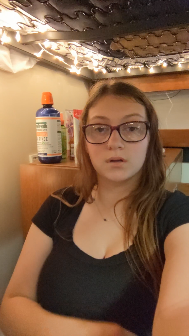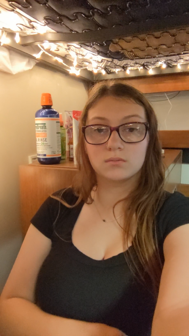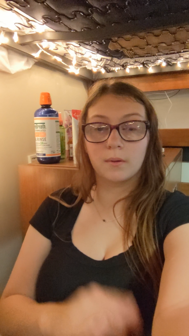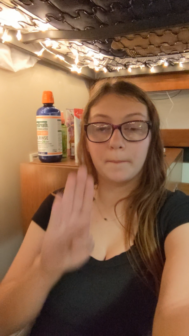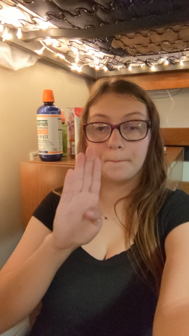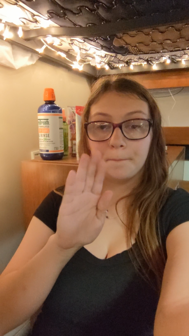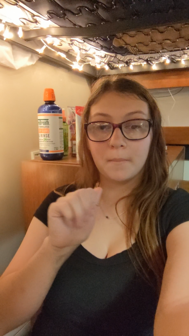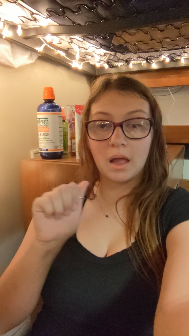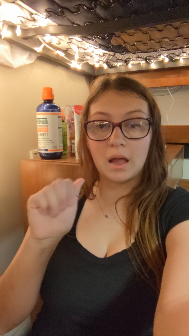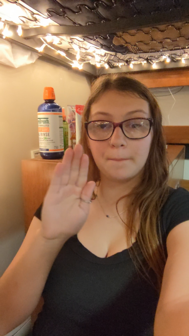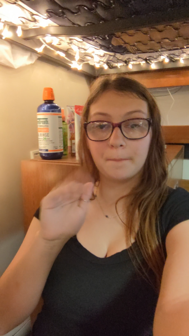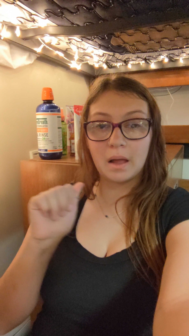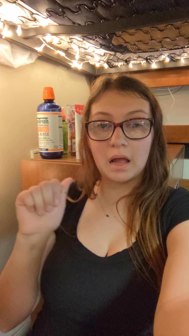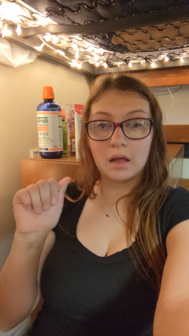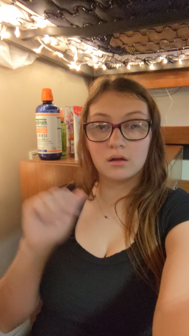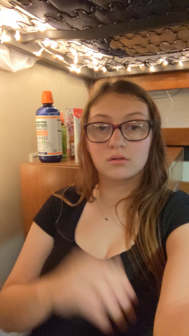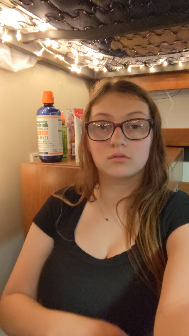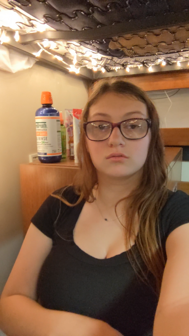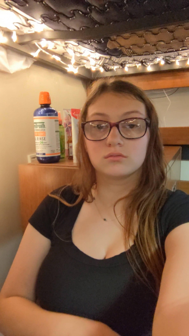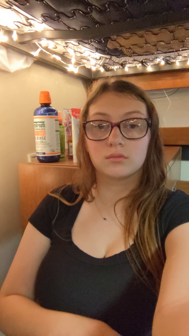baa baa